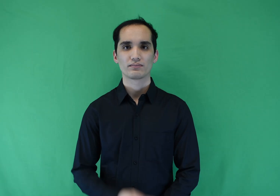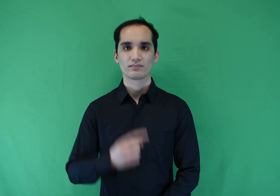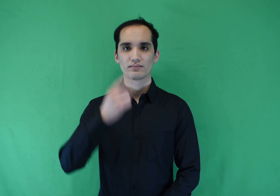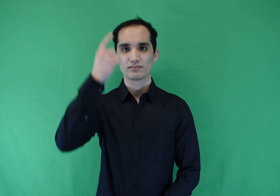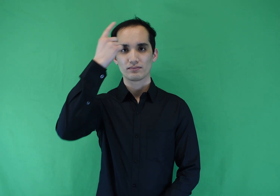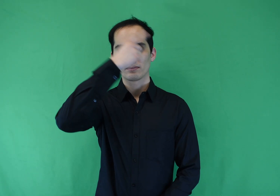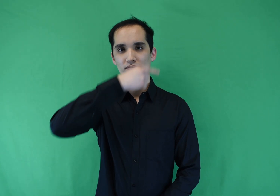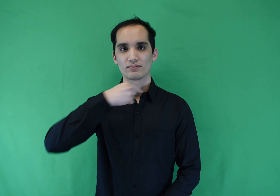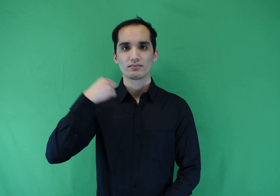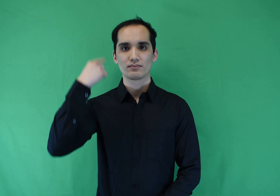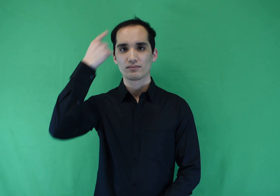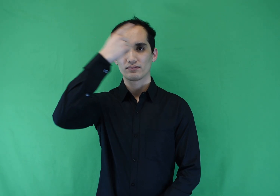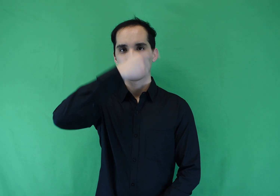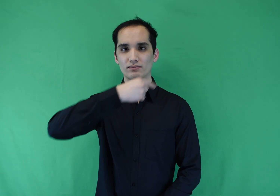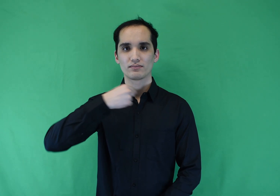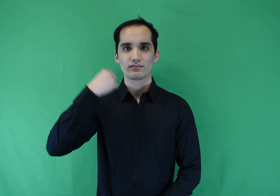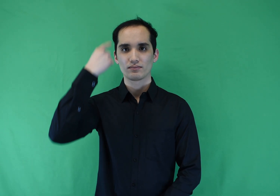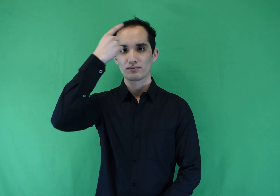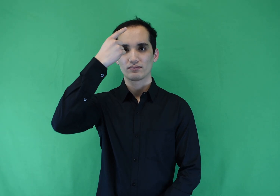rostro